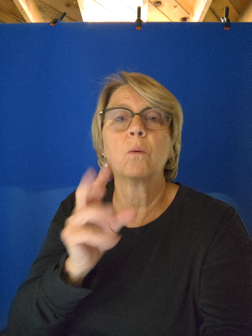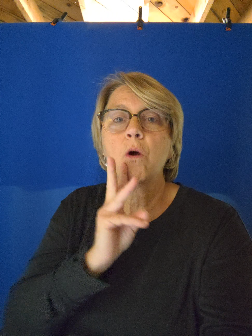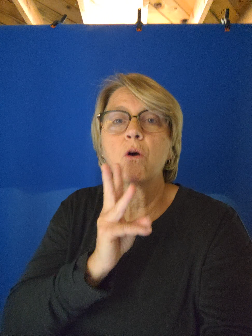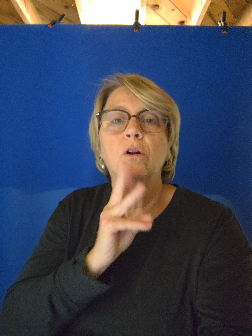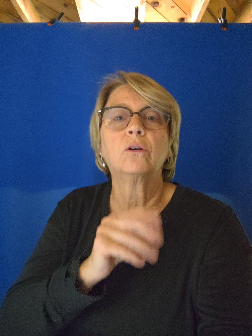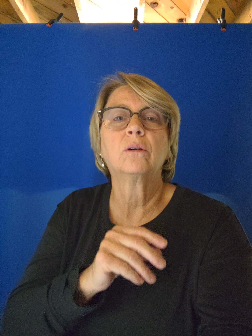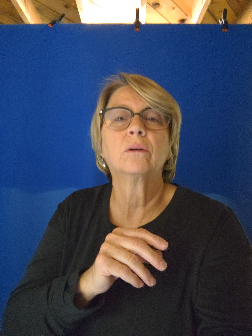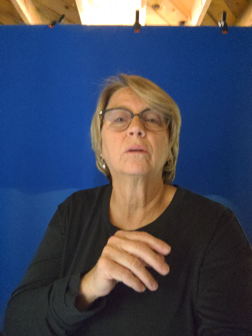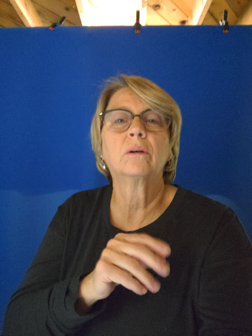water